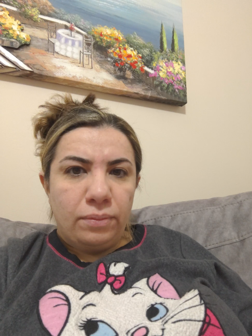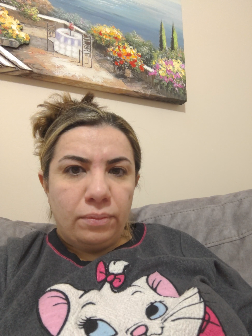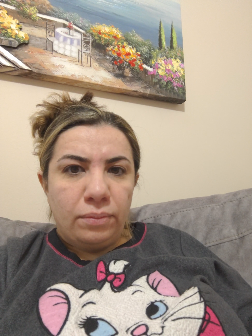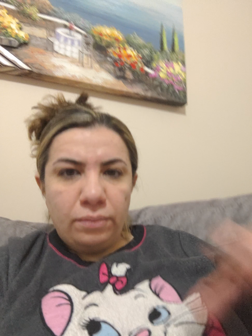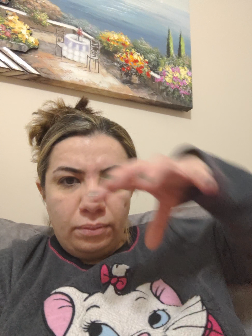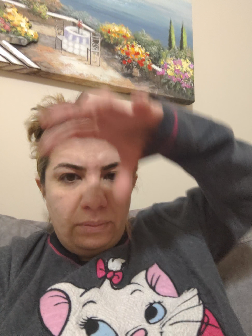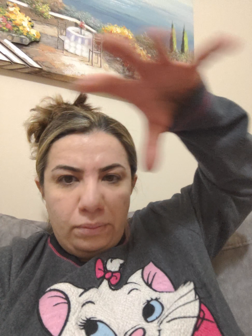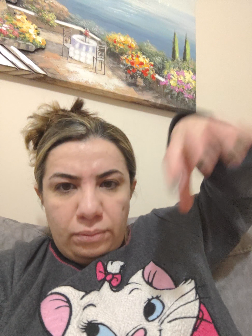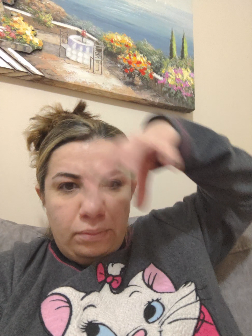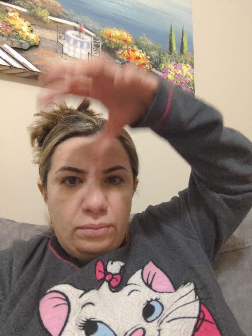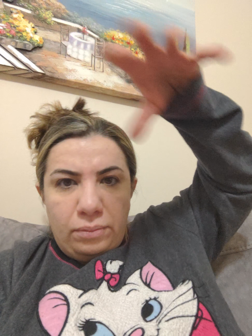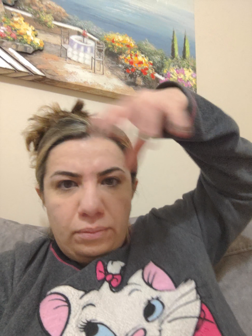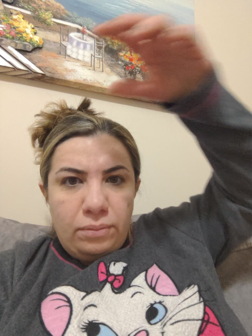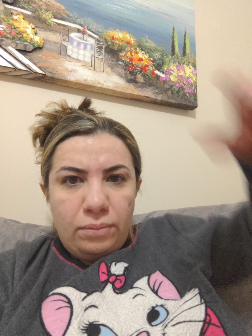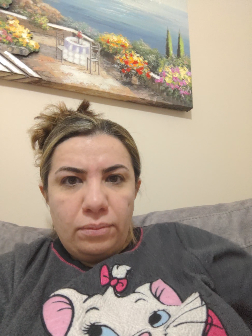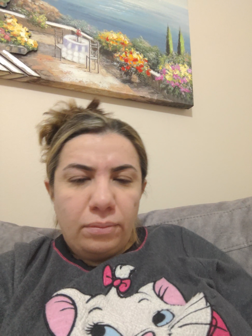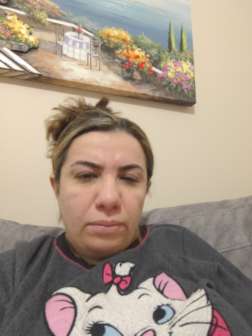cloud